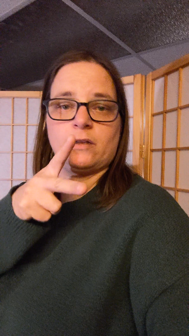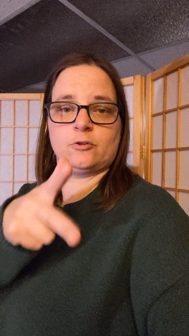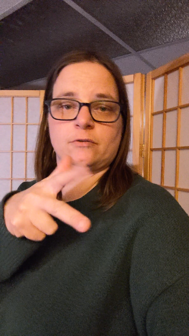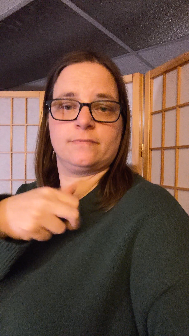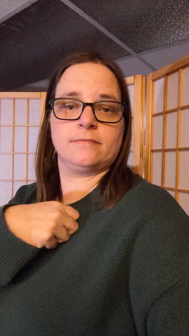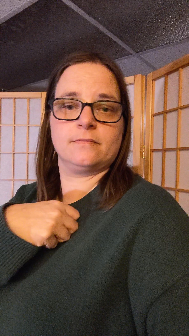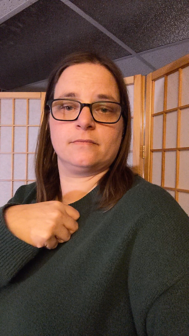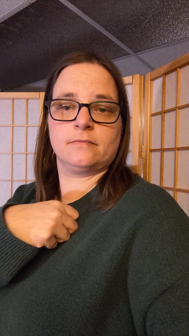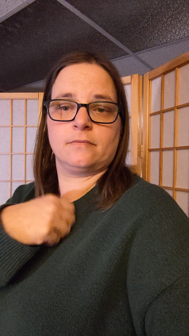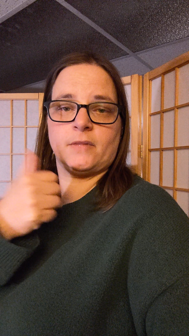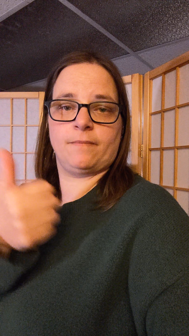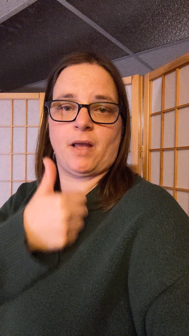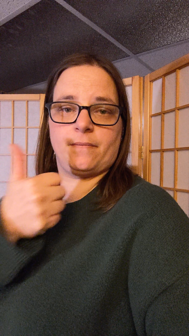basement